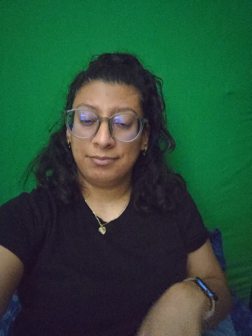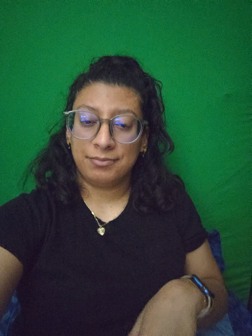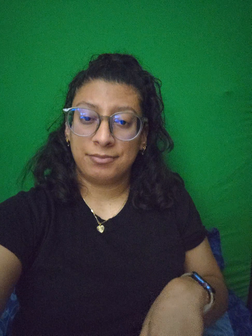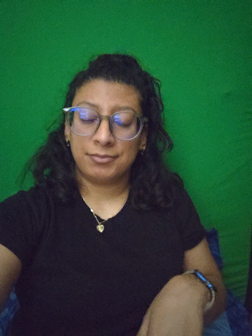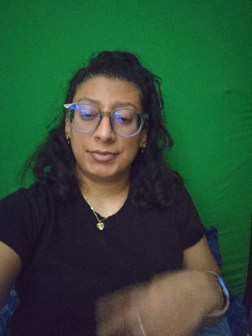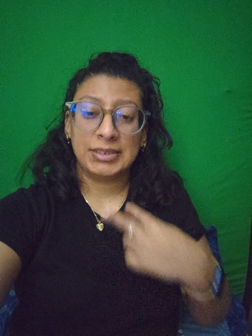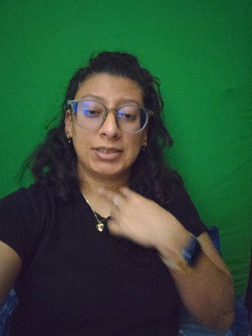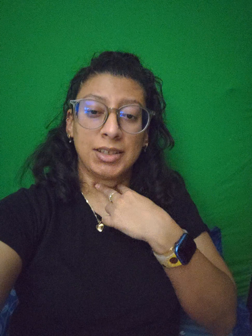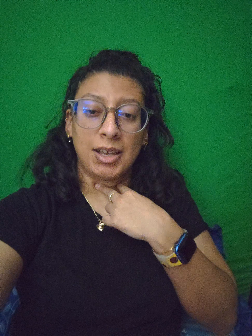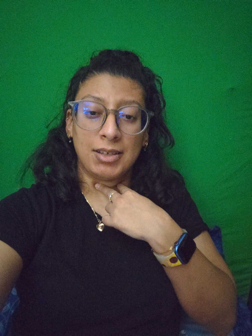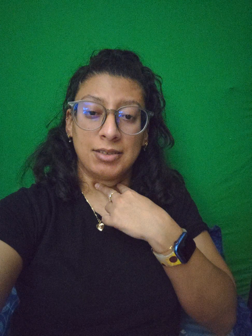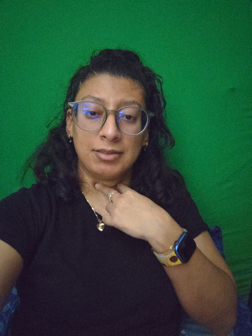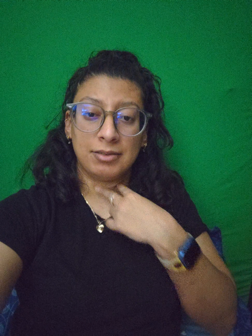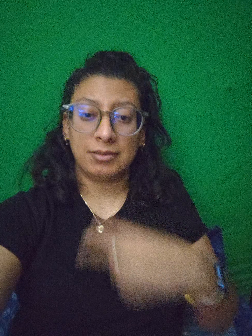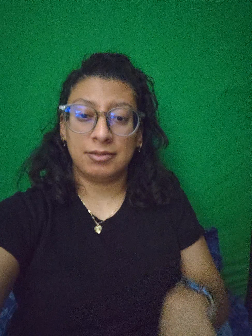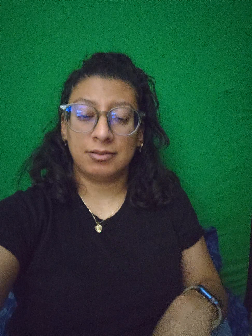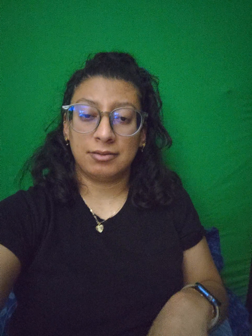stuck